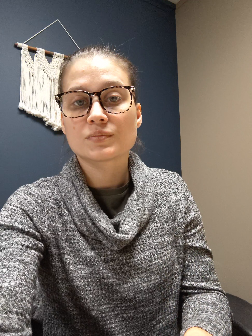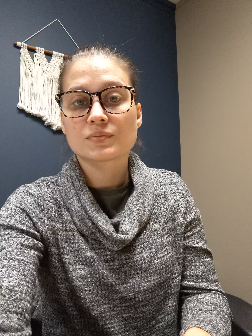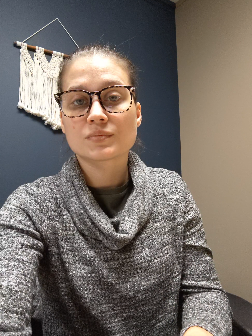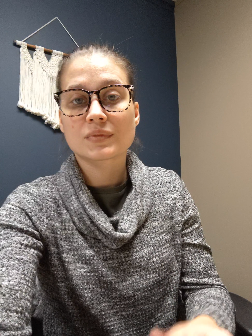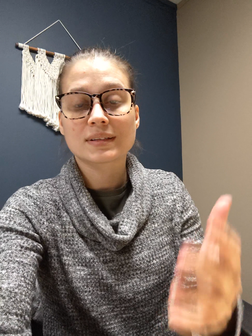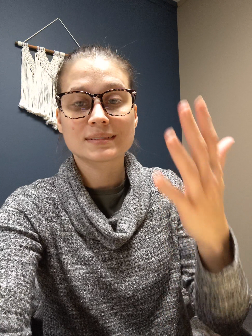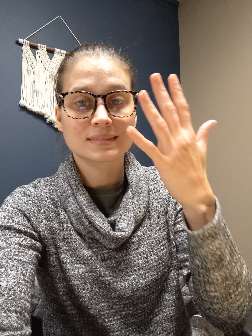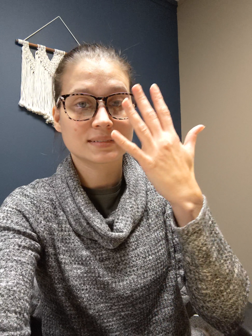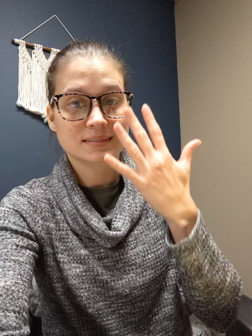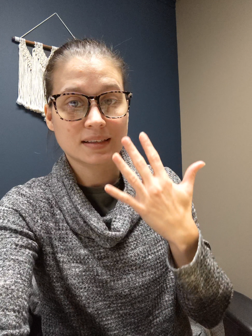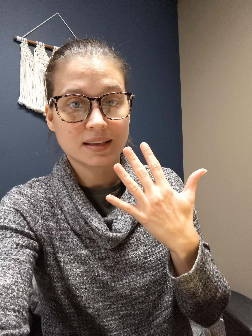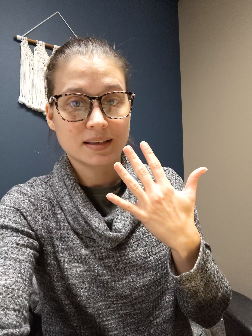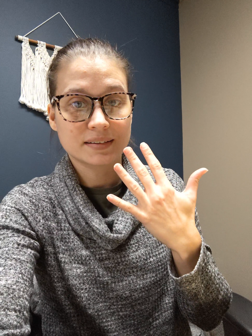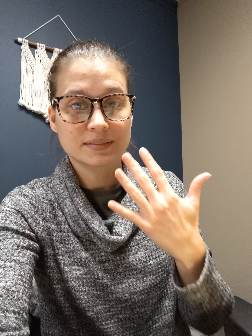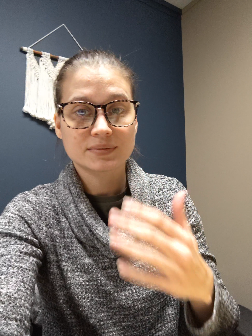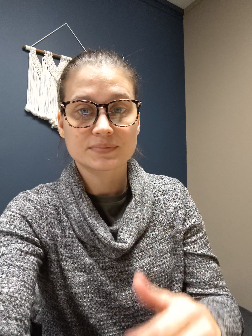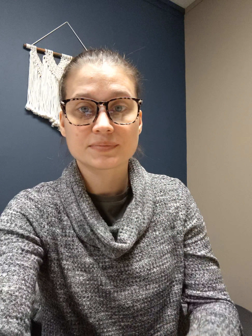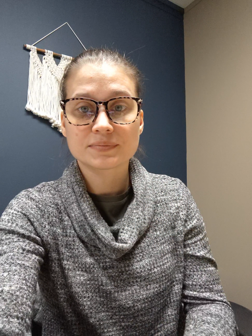sad